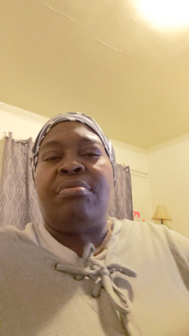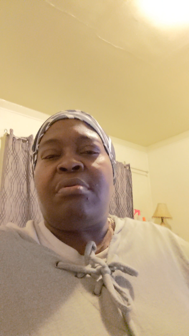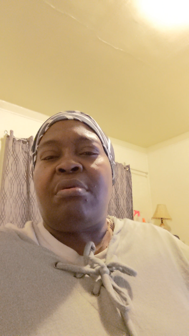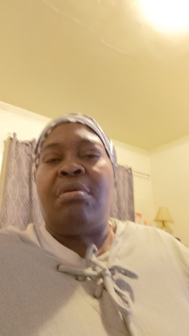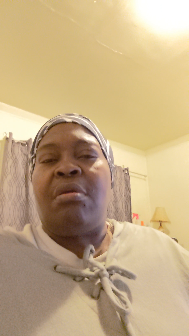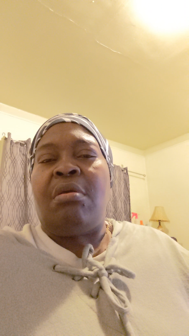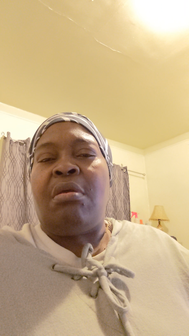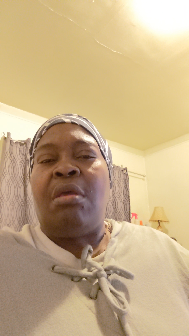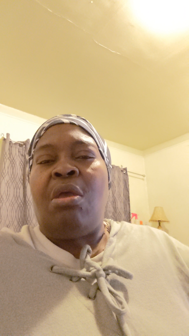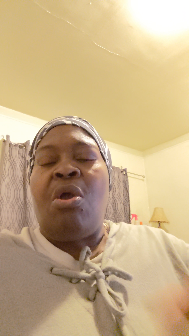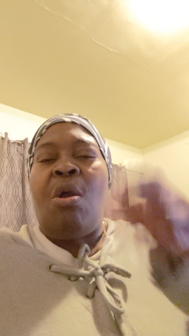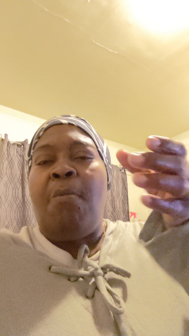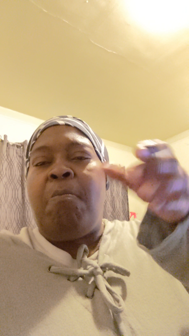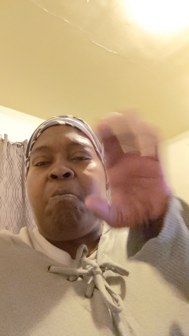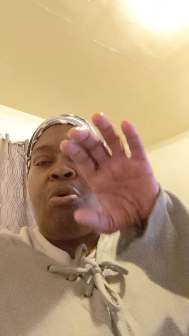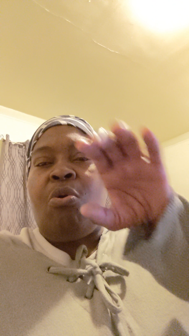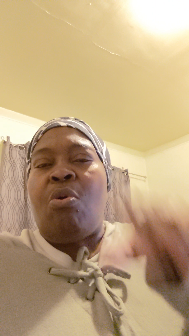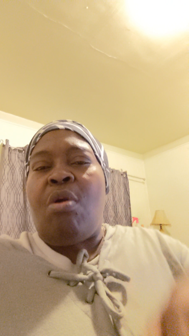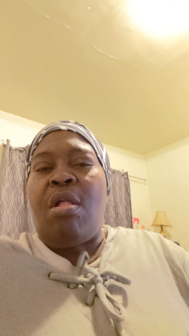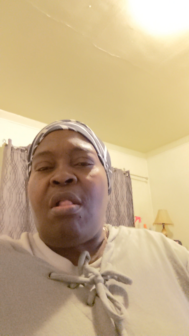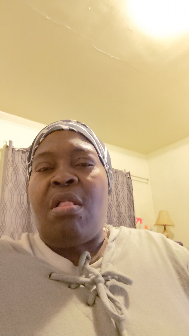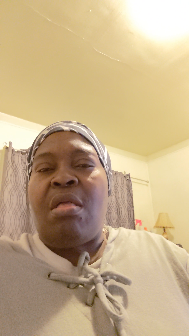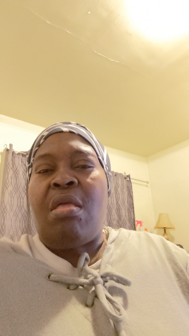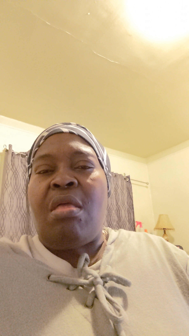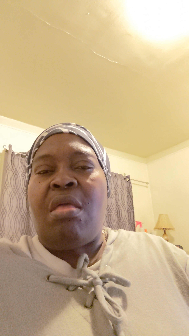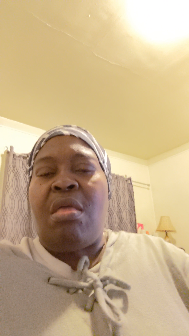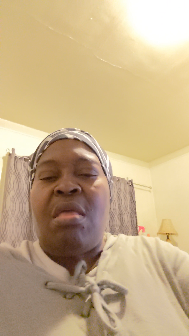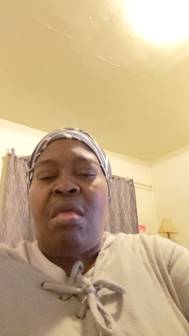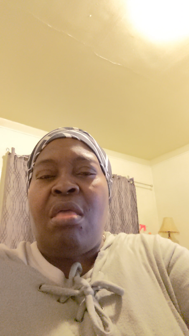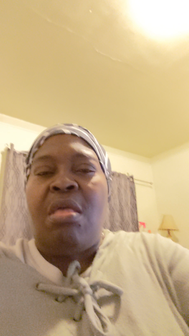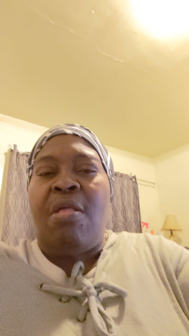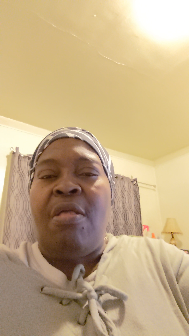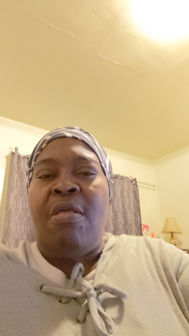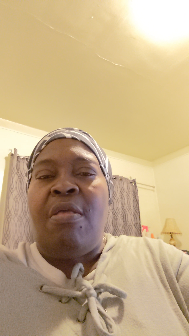pour